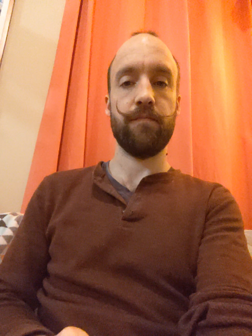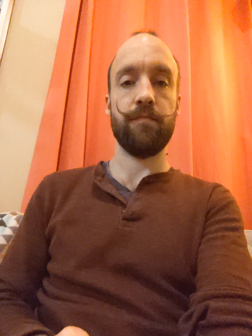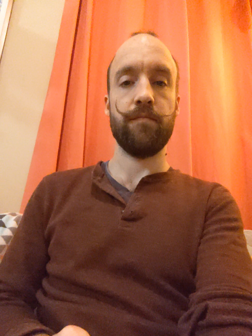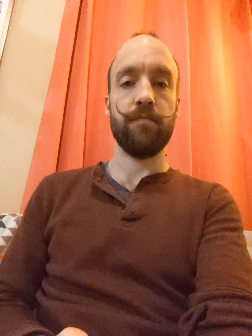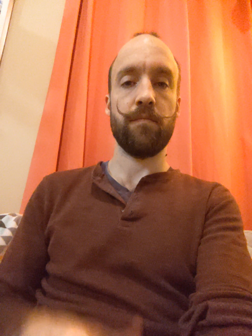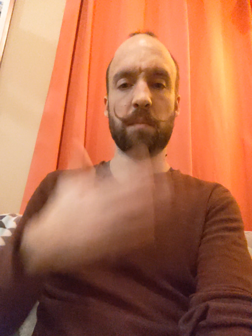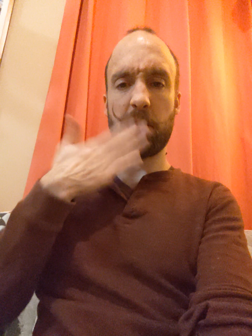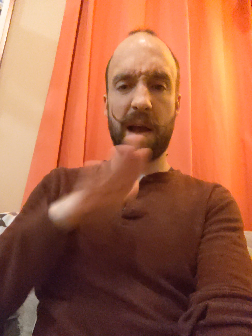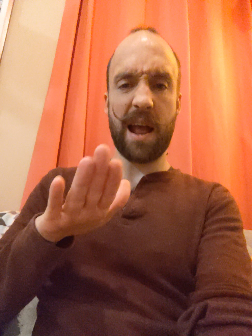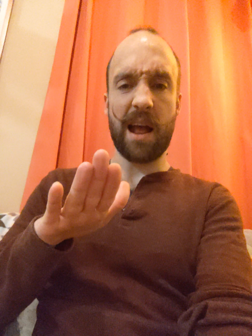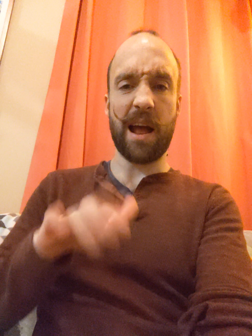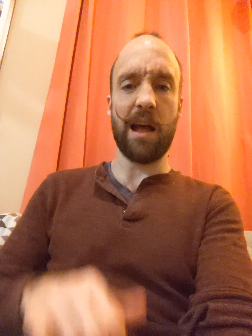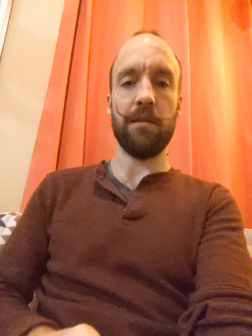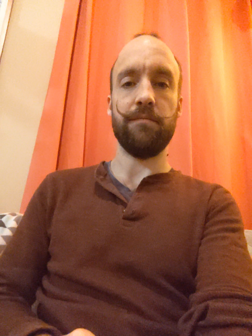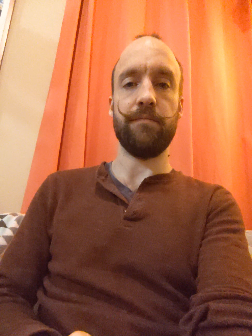bad